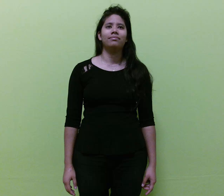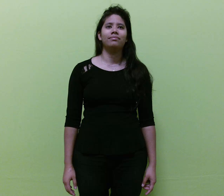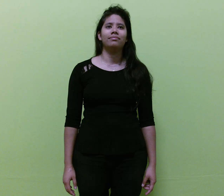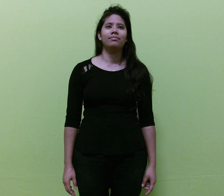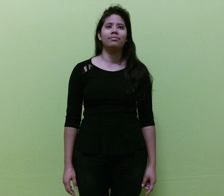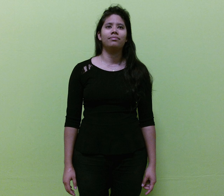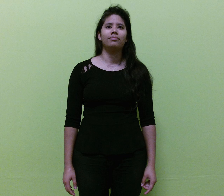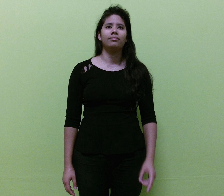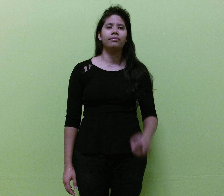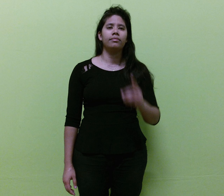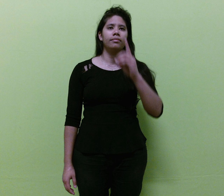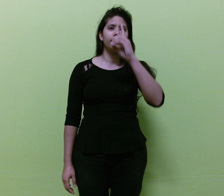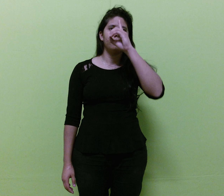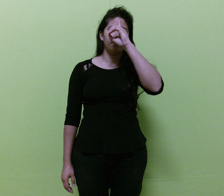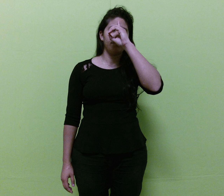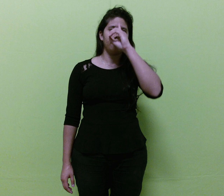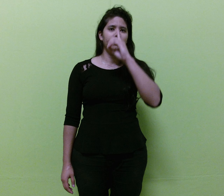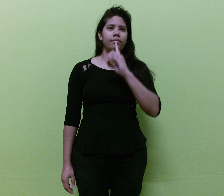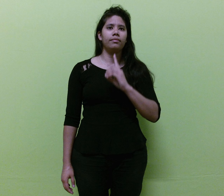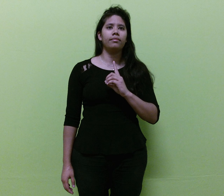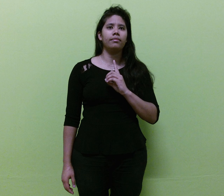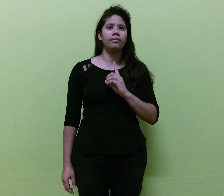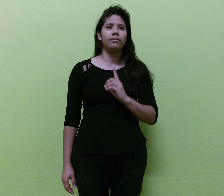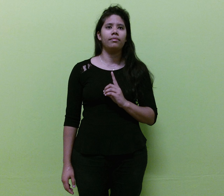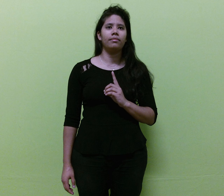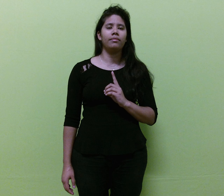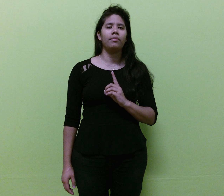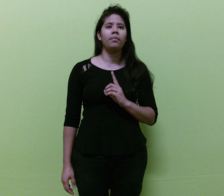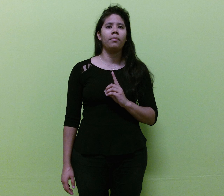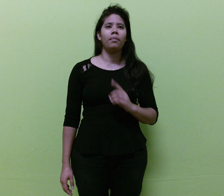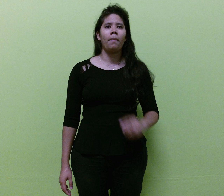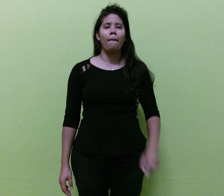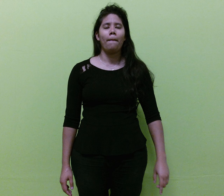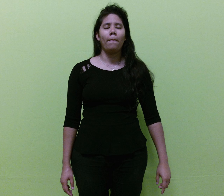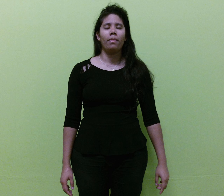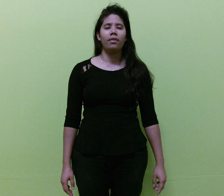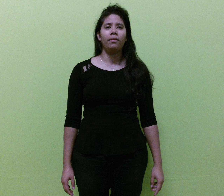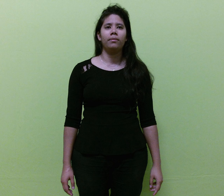amarelo